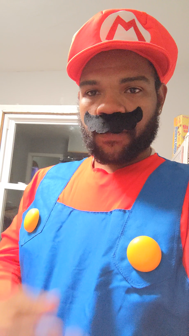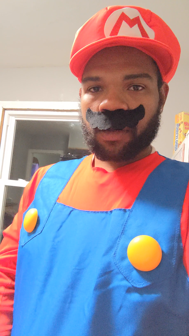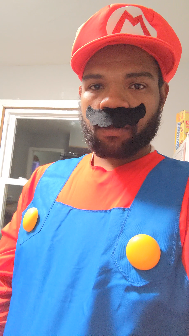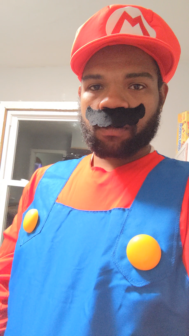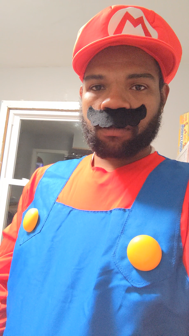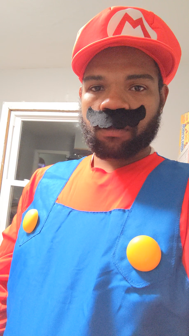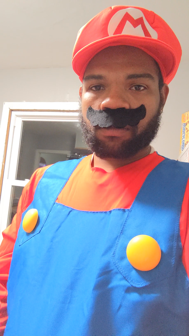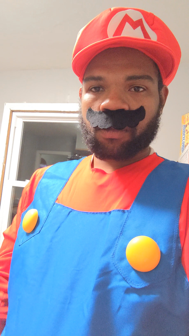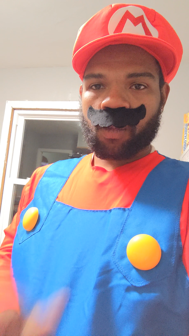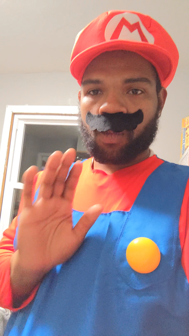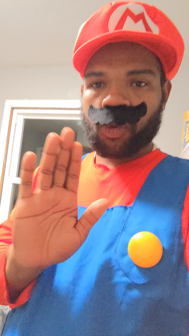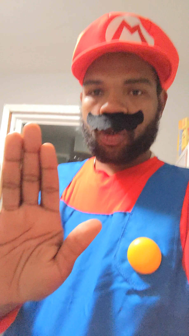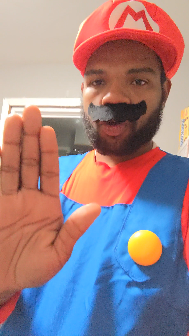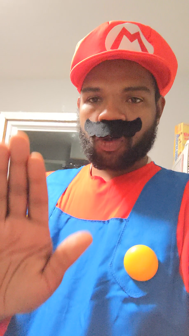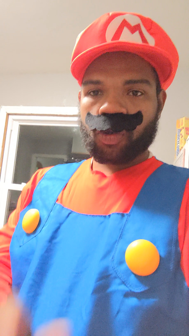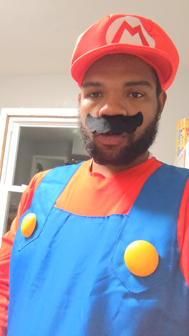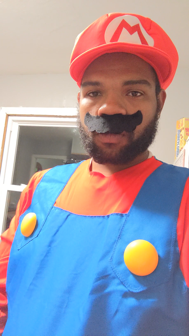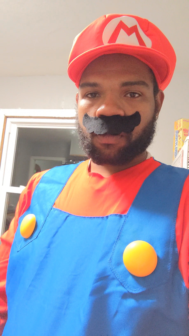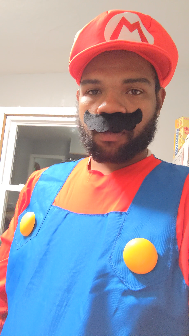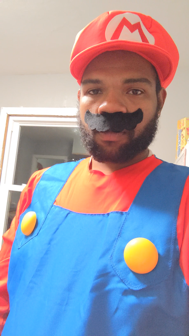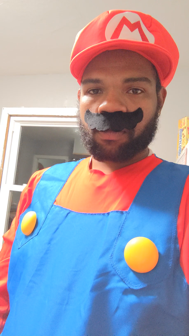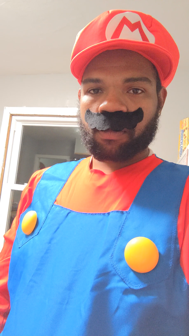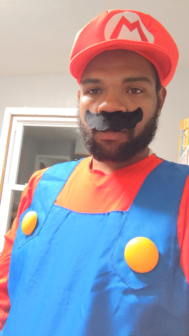push